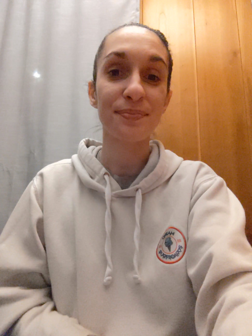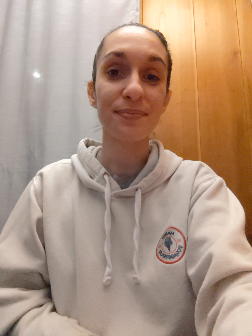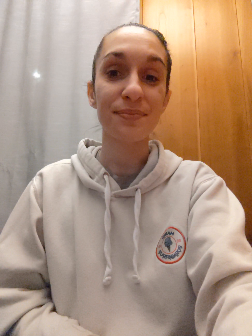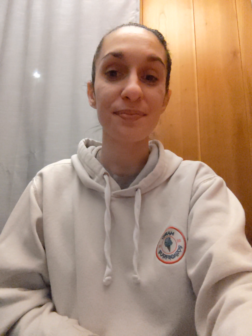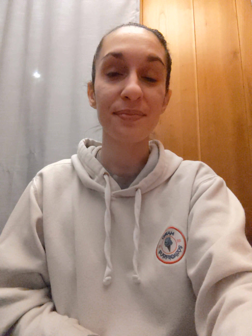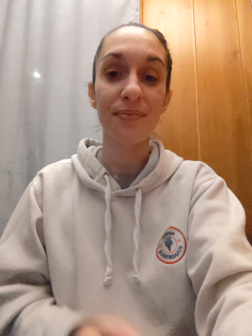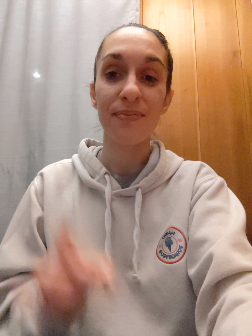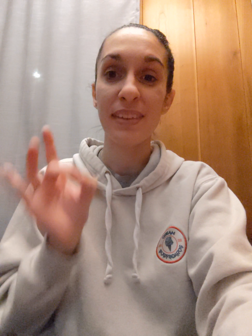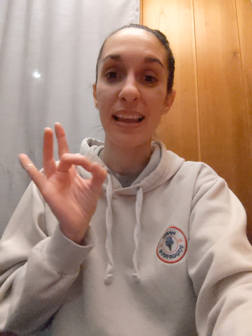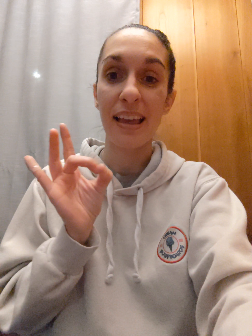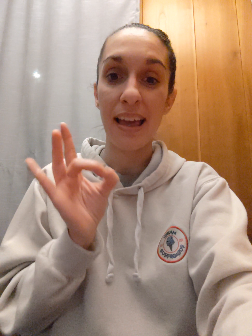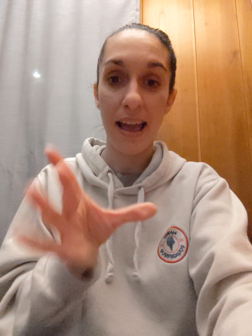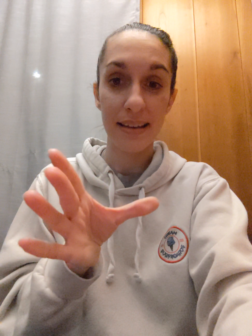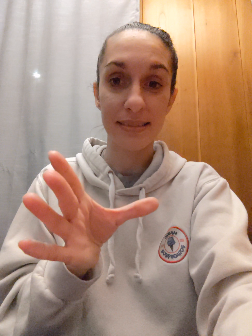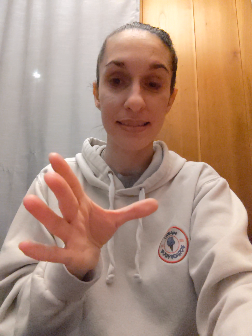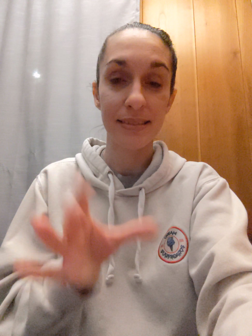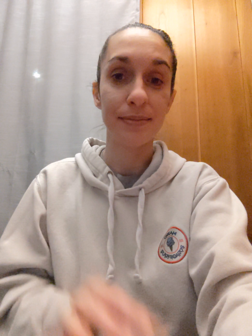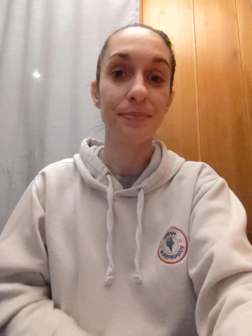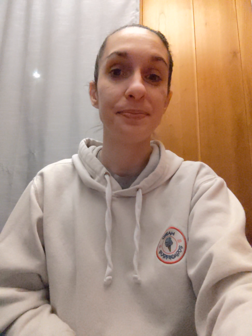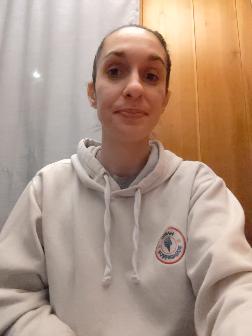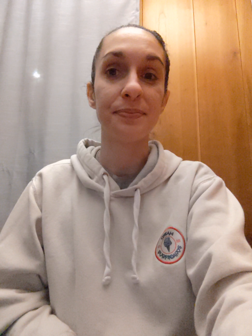hate